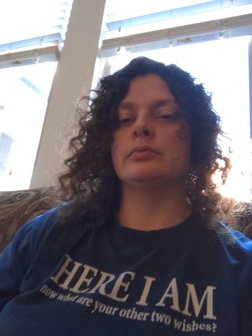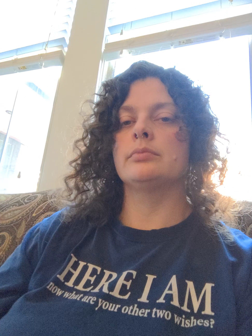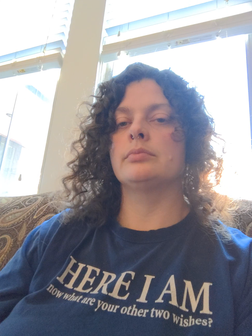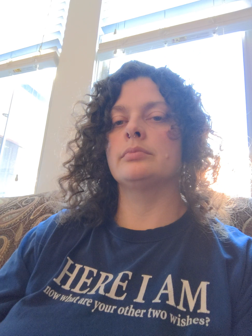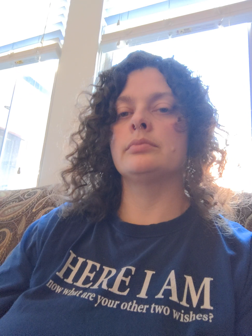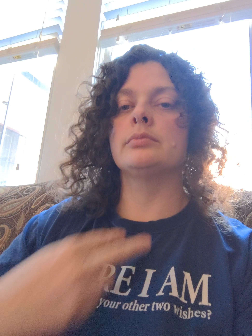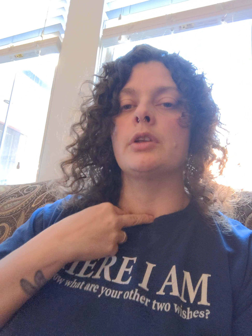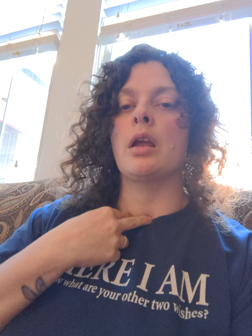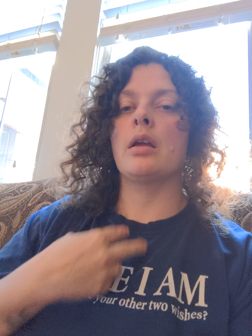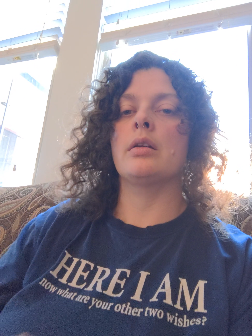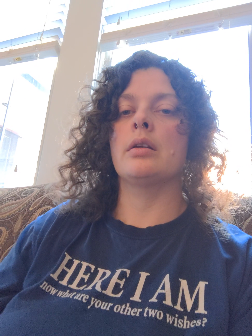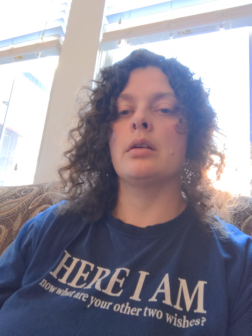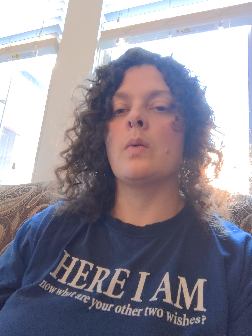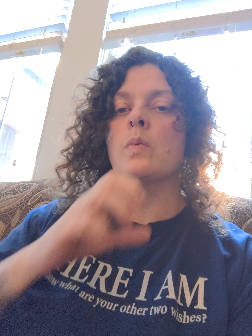stuck